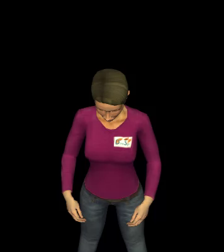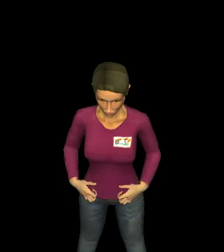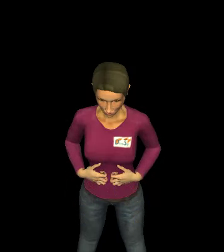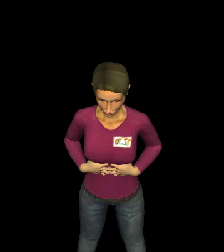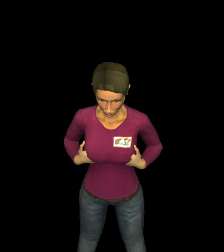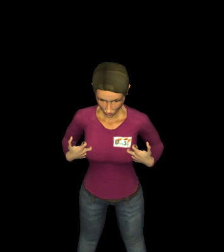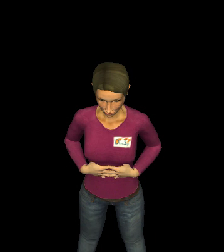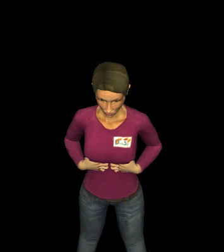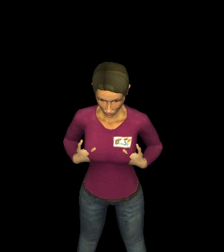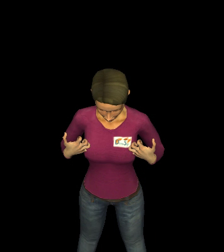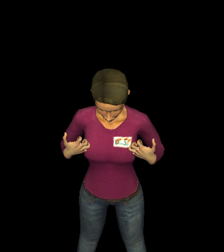غاضب